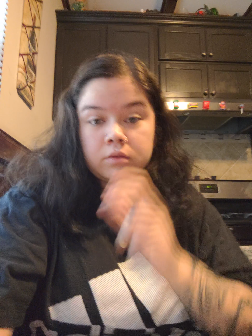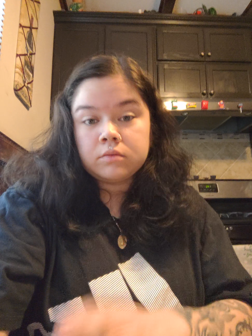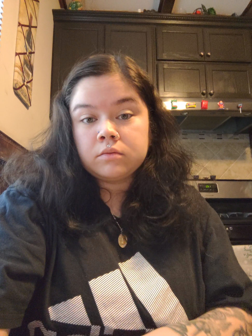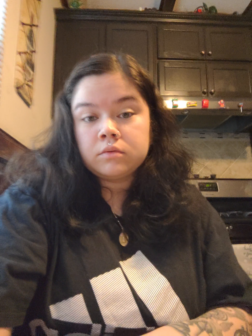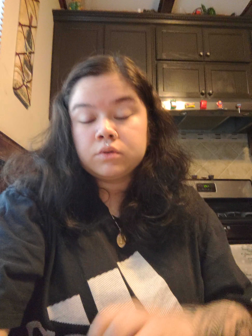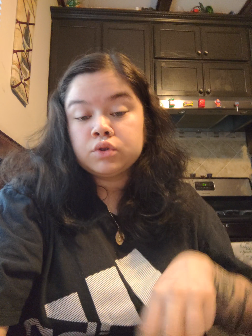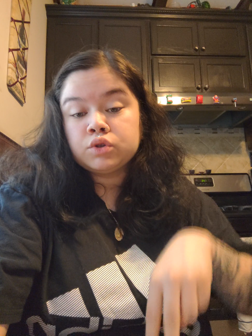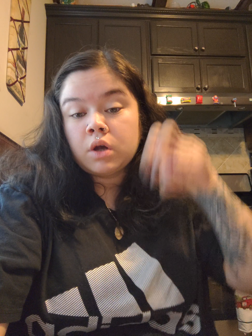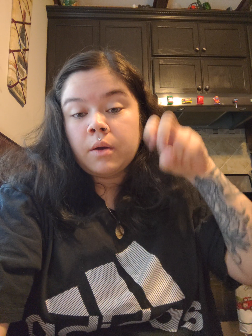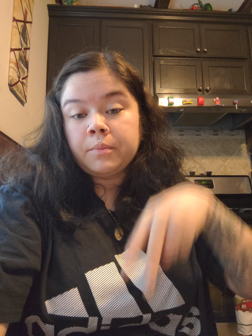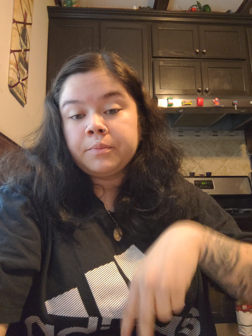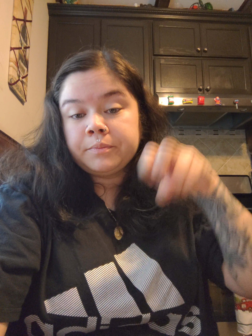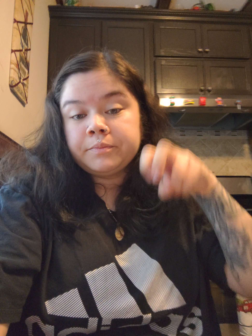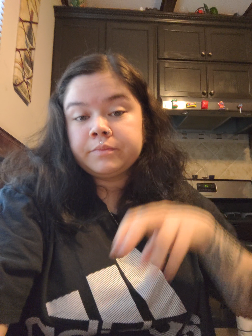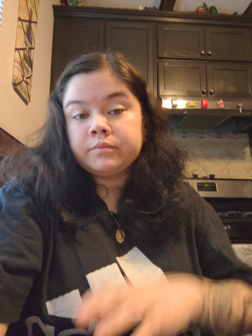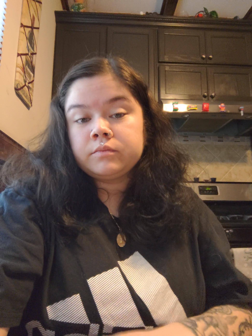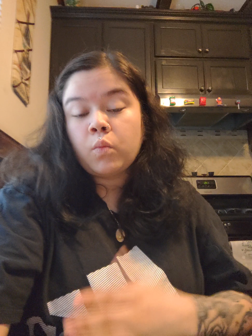jump